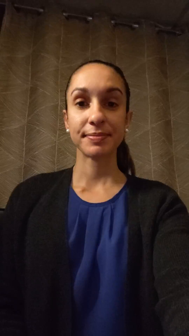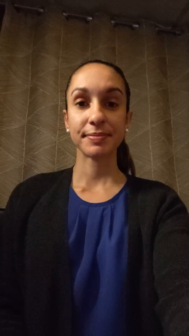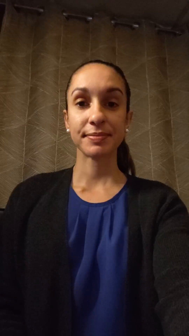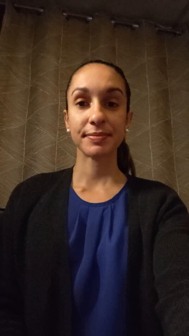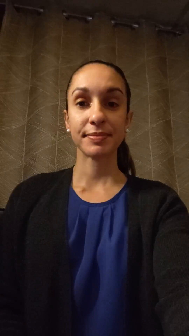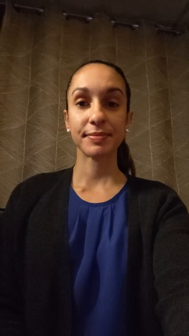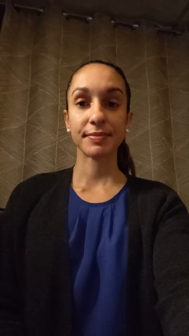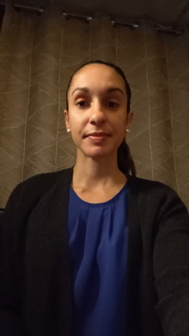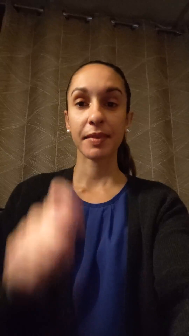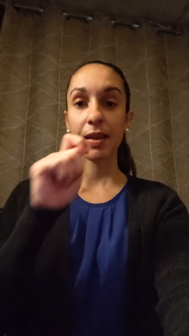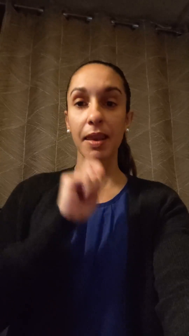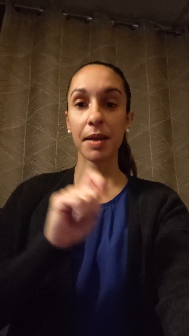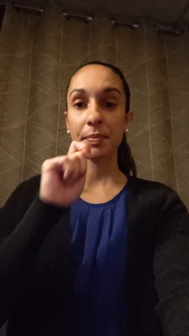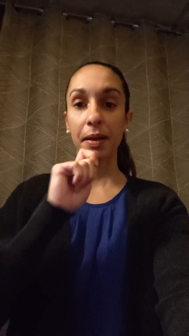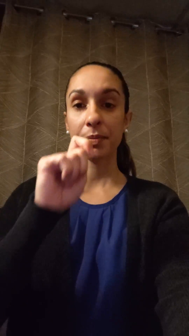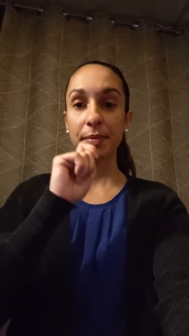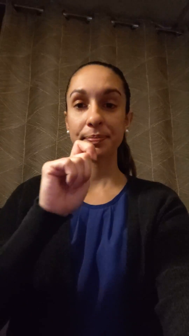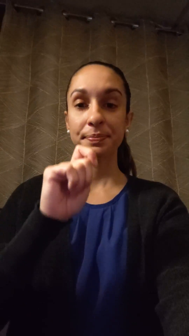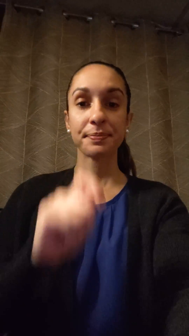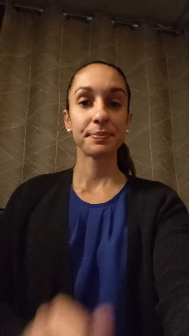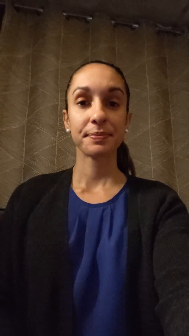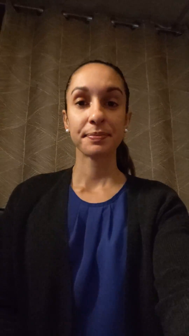popsicle